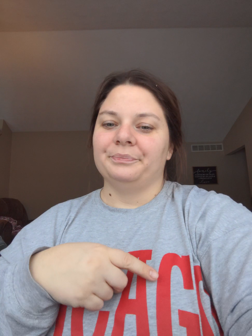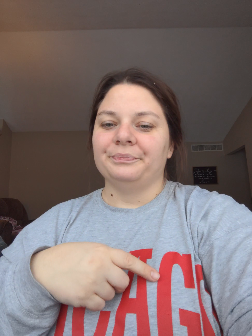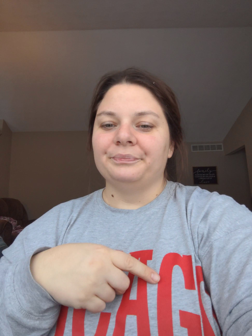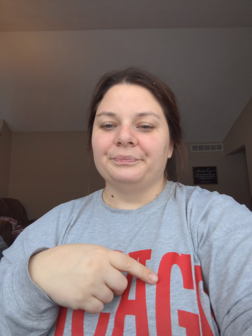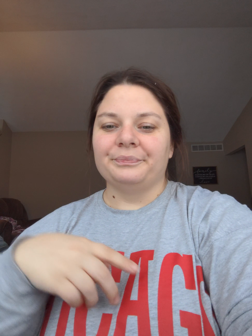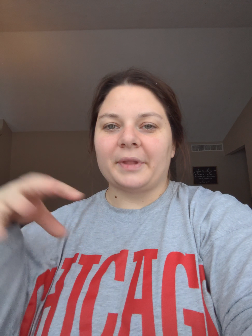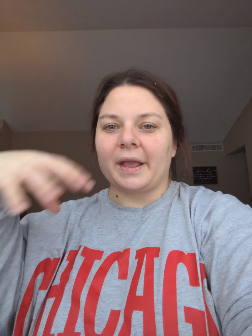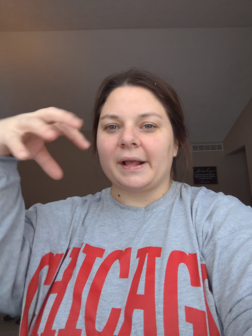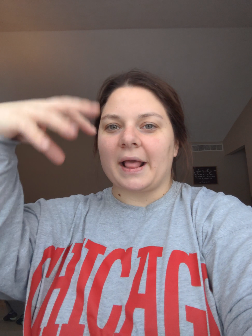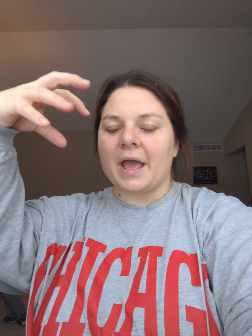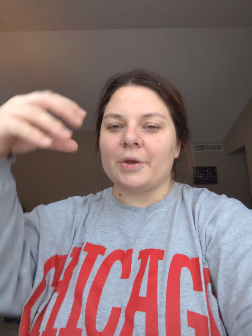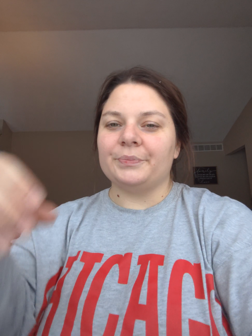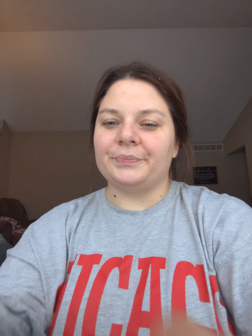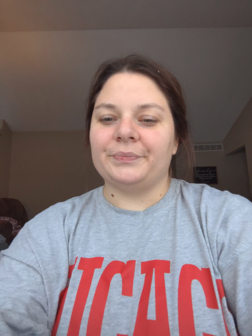cloud